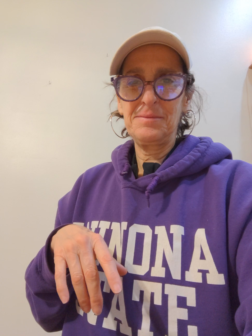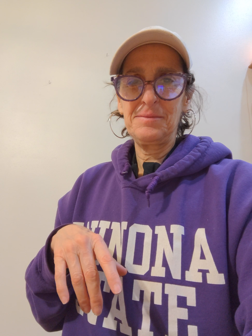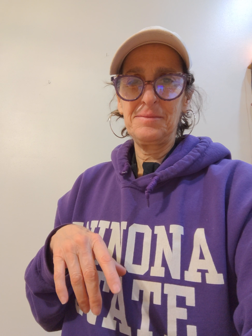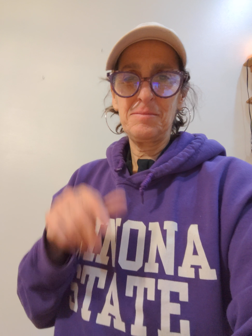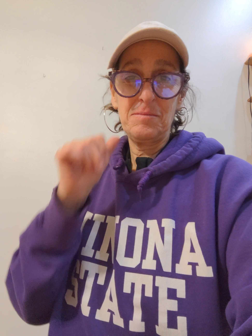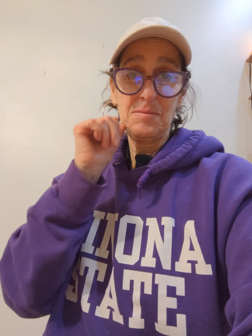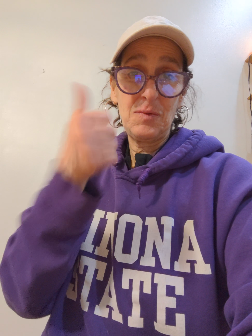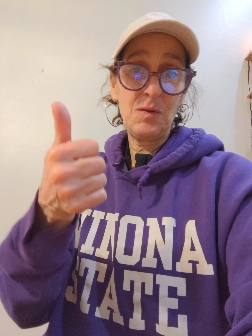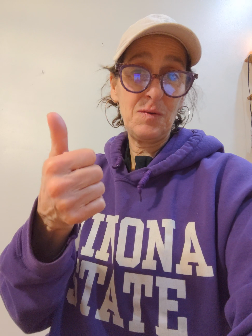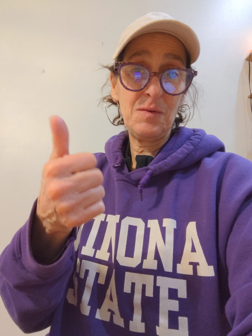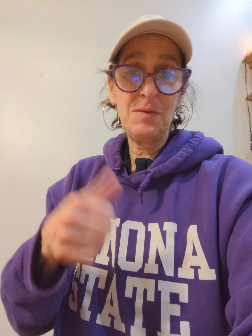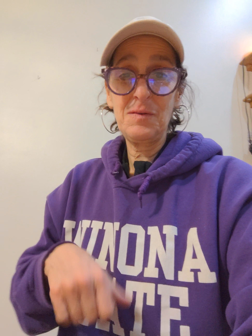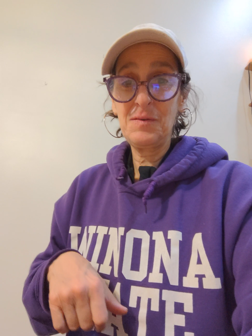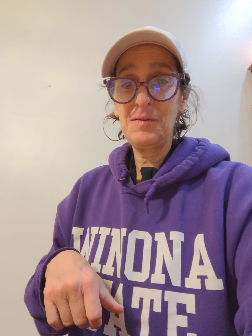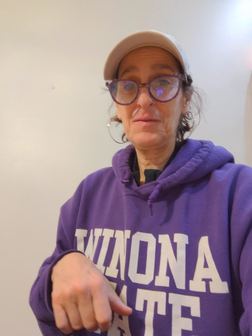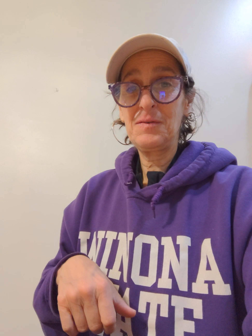tomorrow